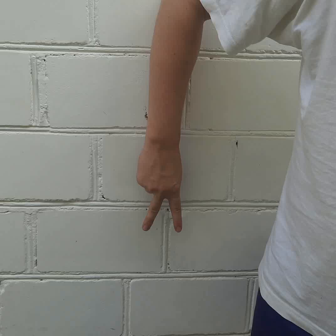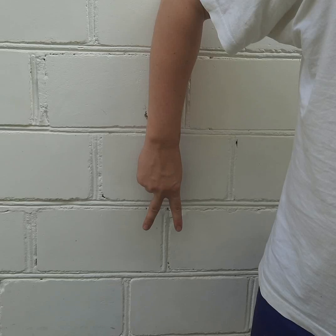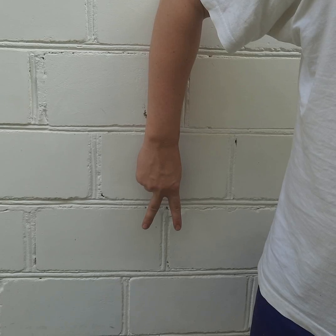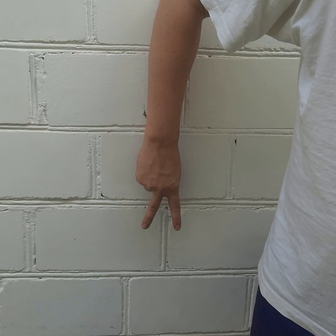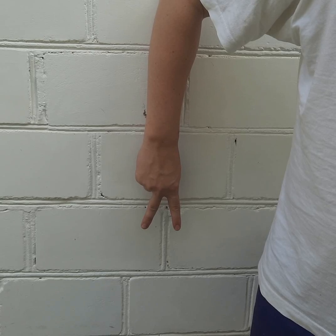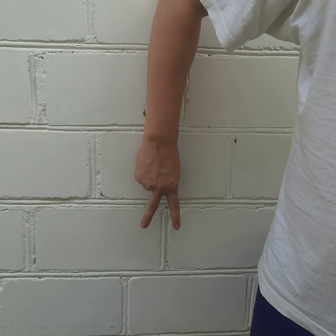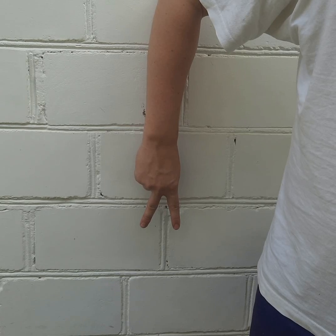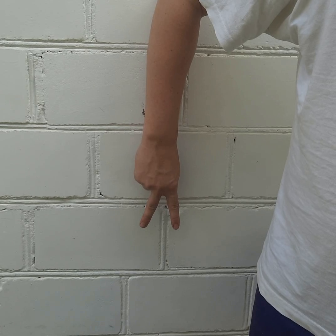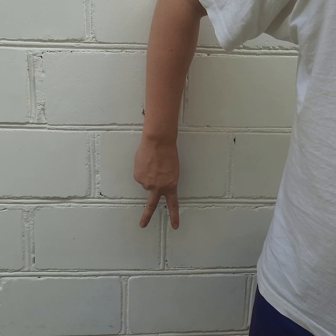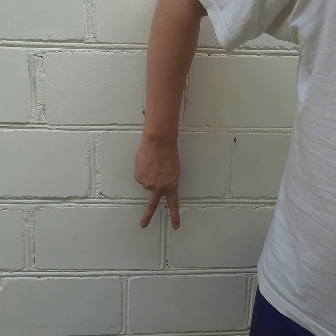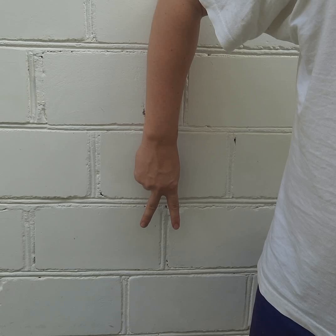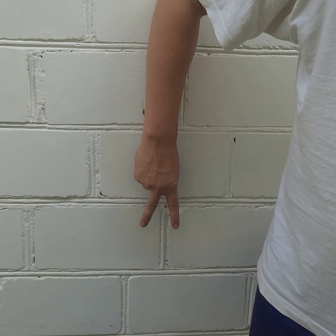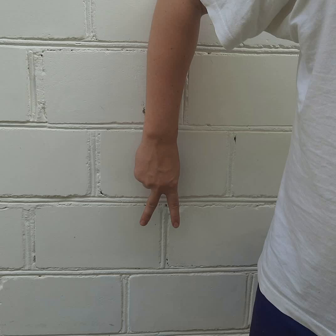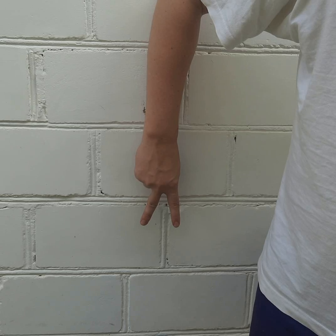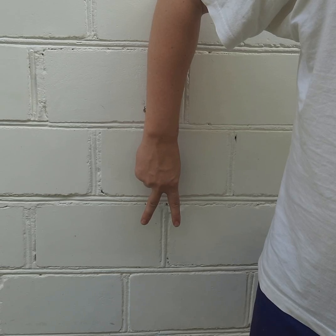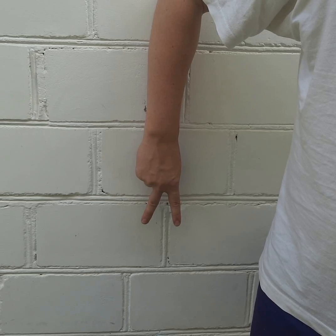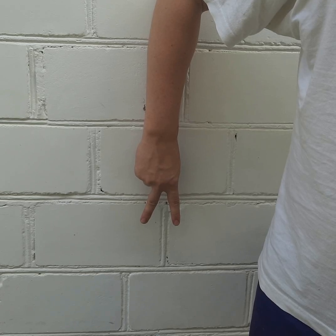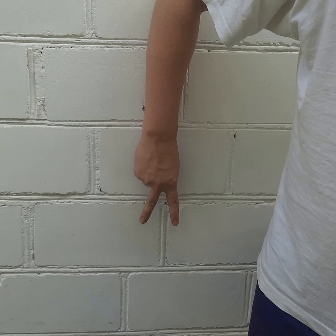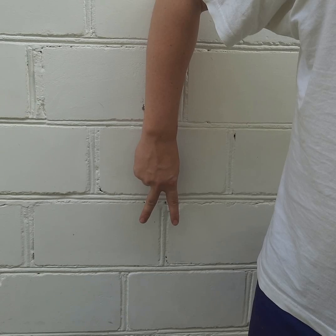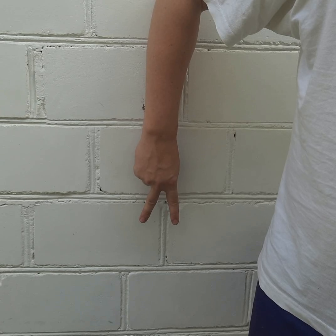Л